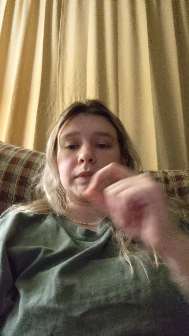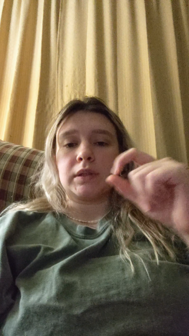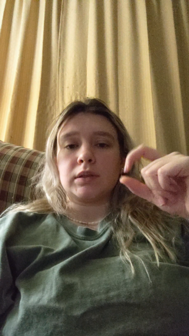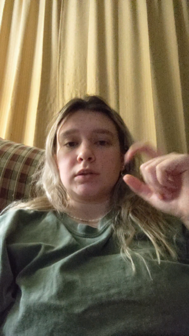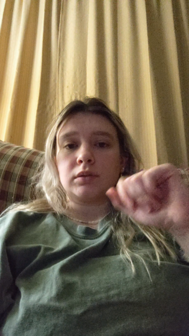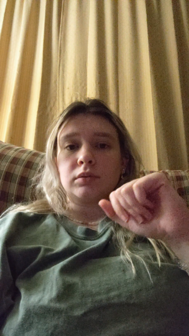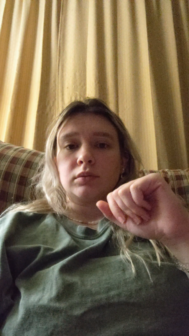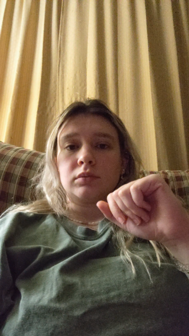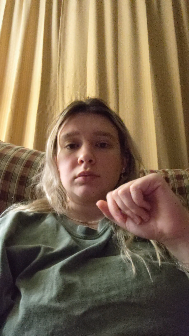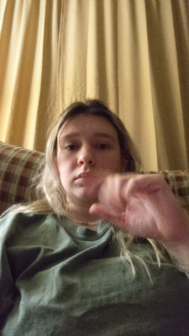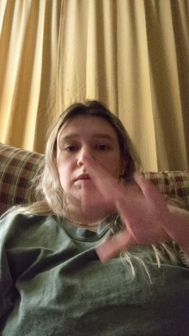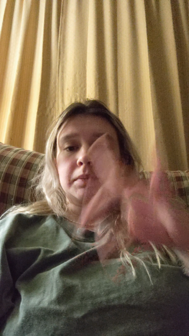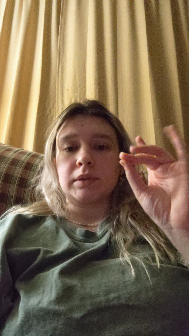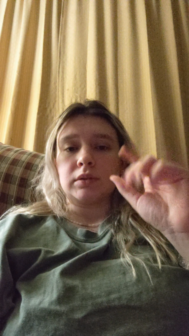pick